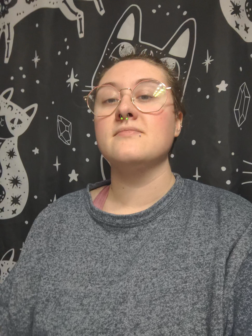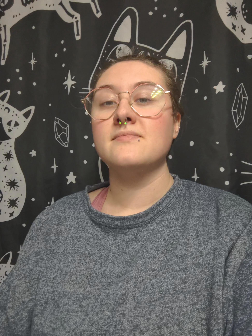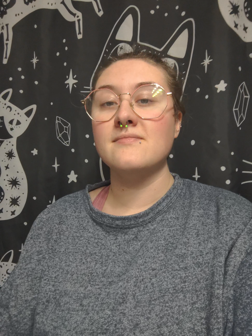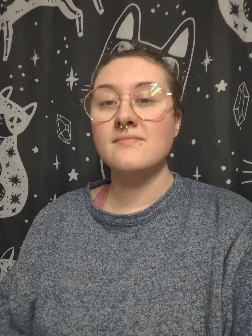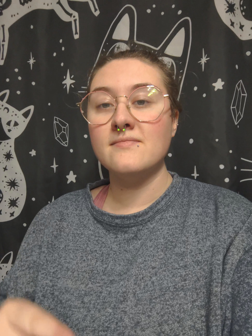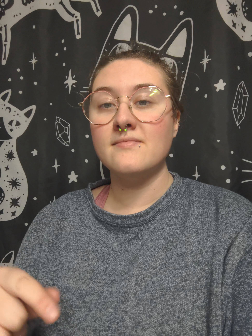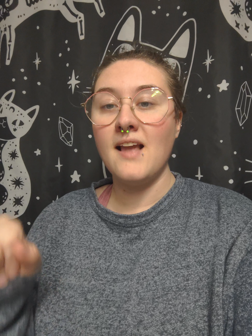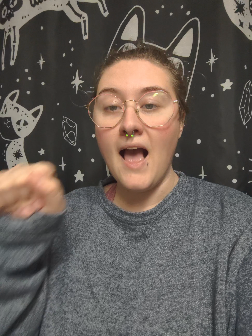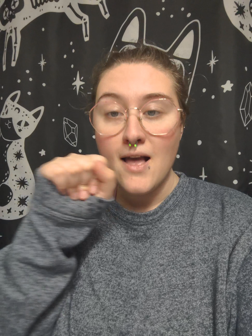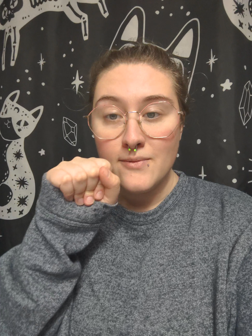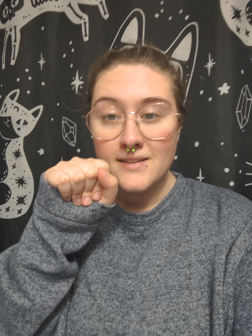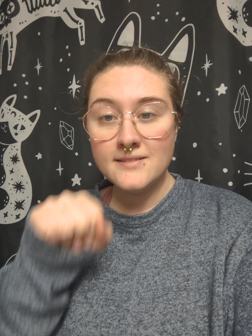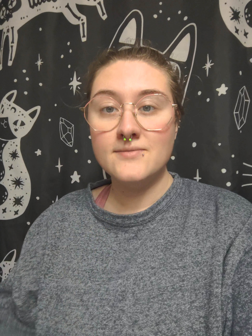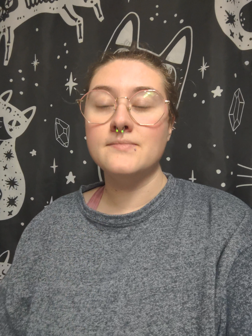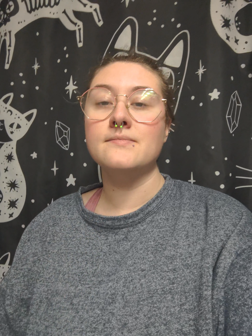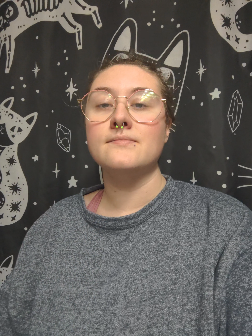carrot